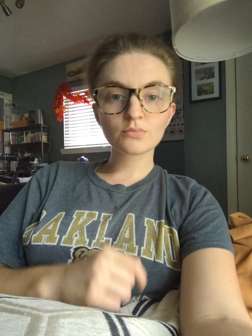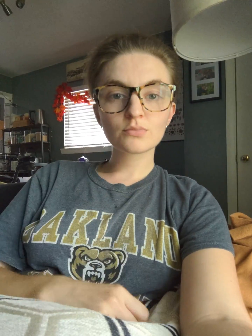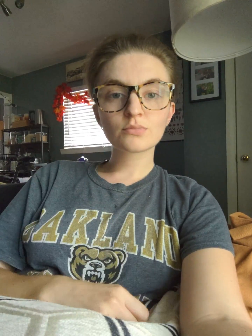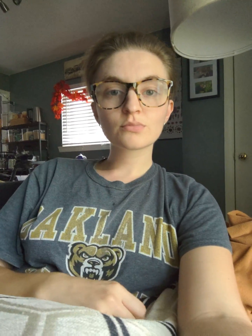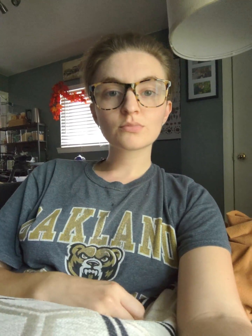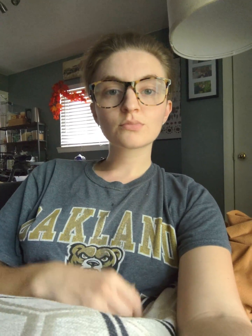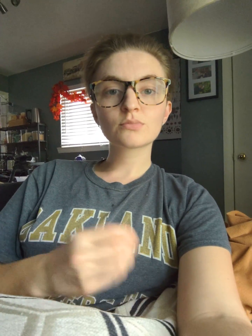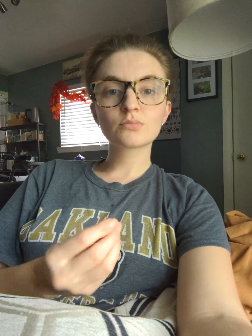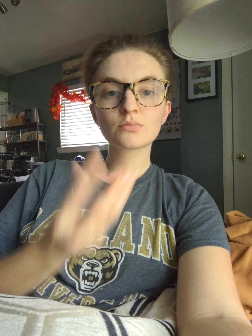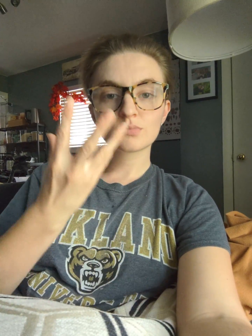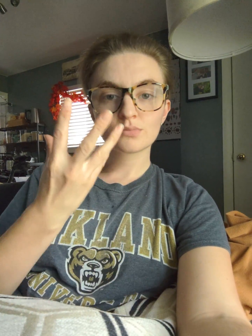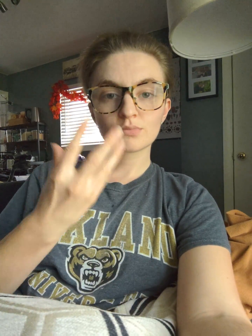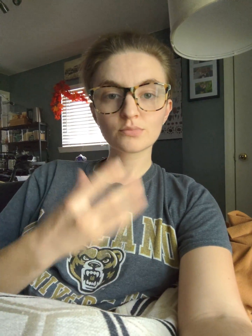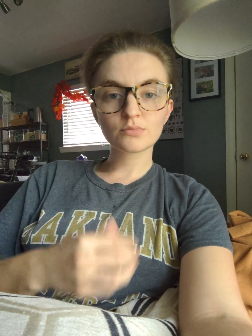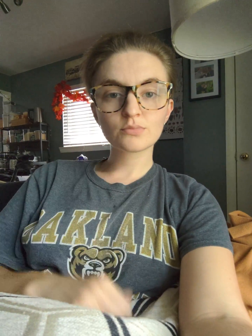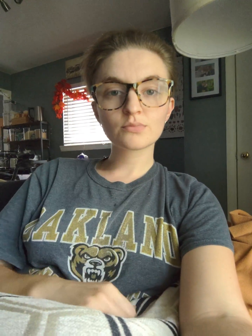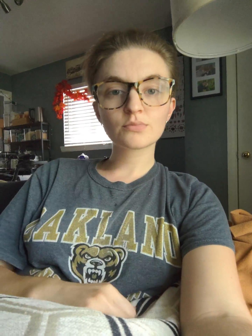plants